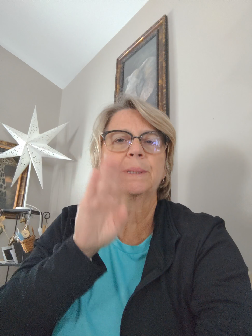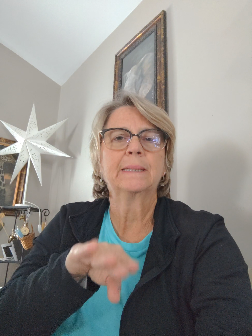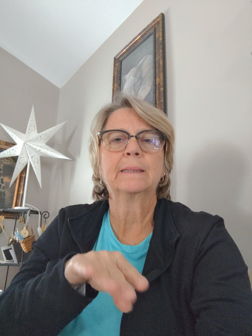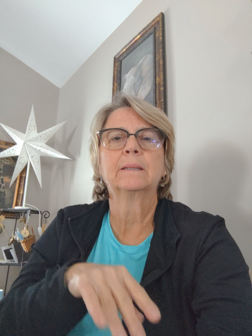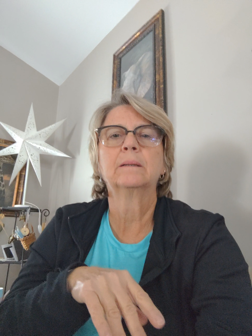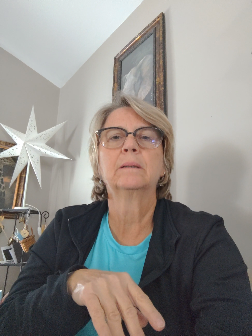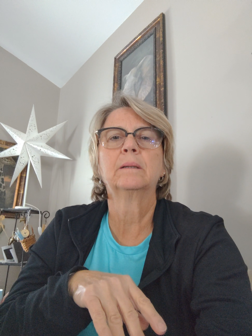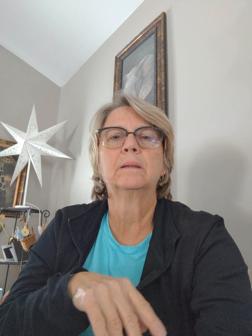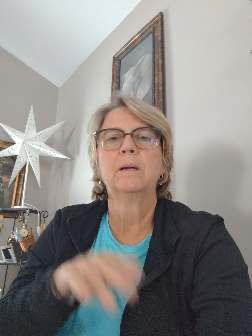bee